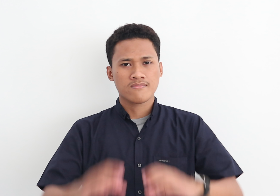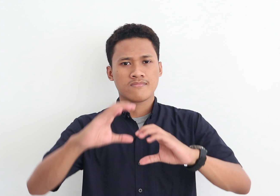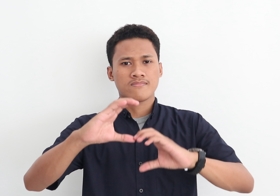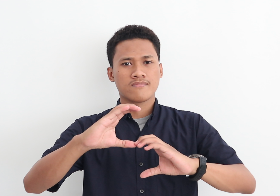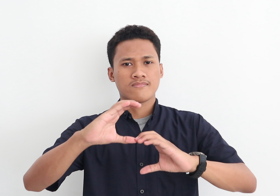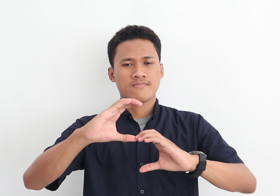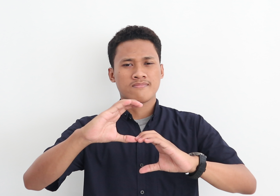S